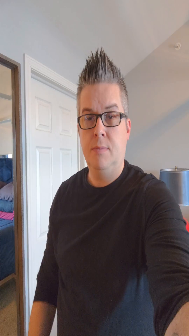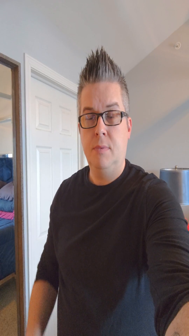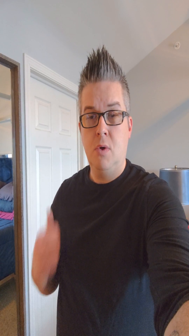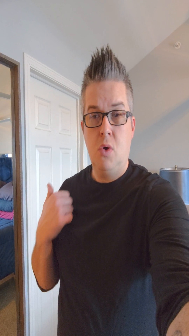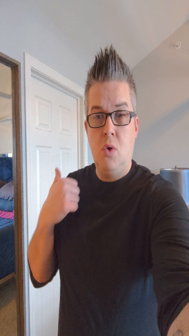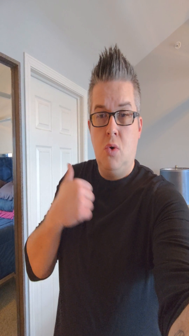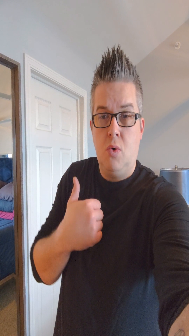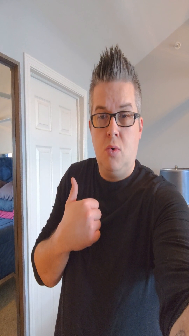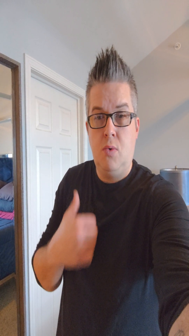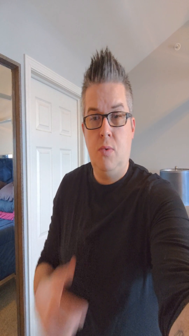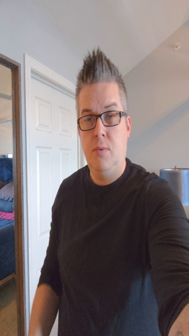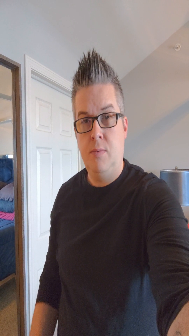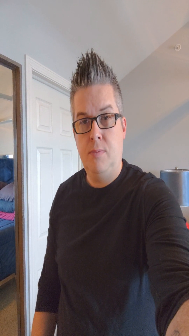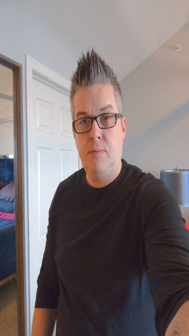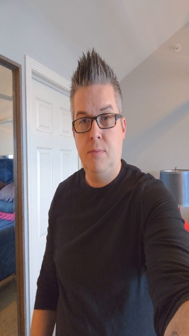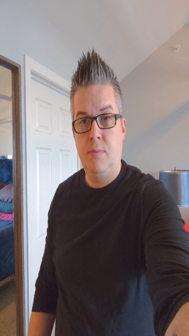jacket